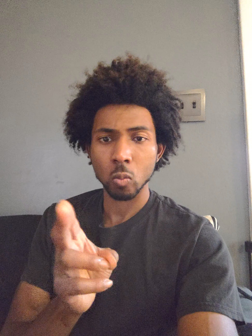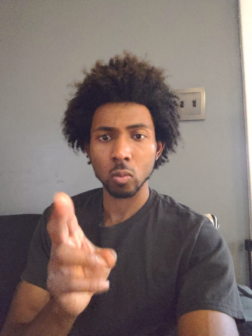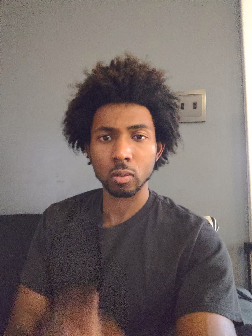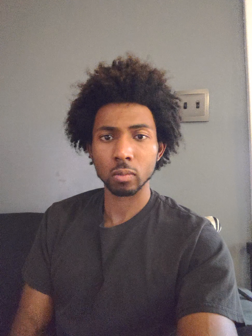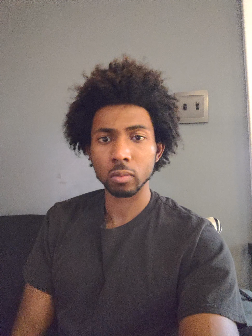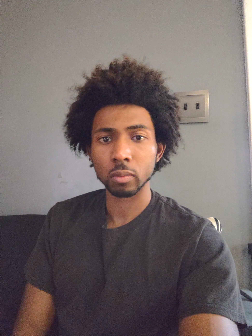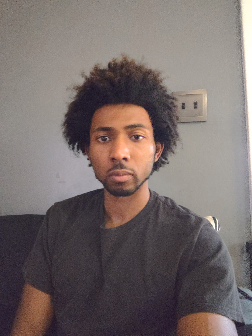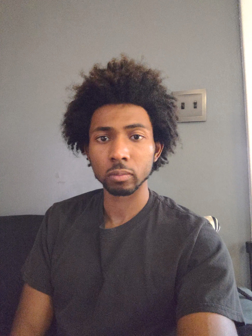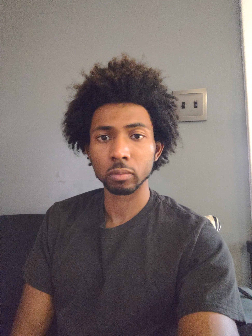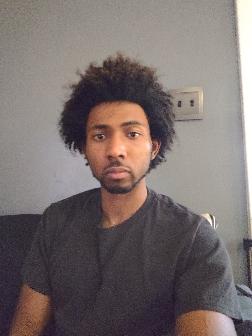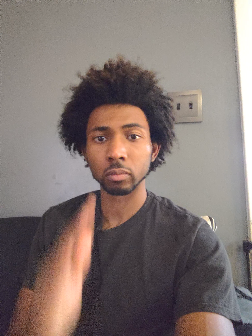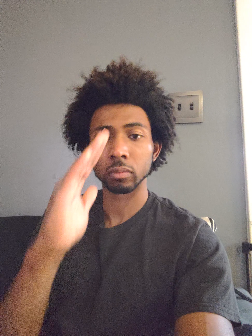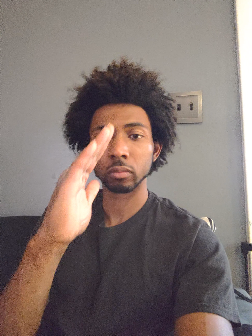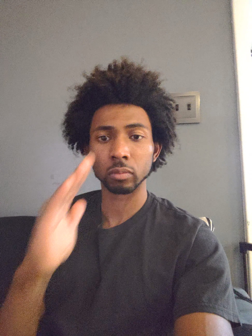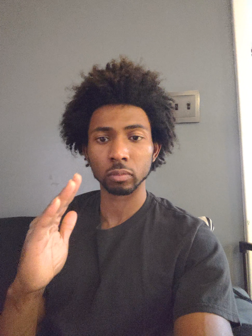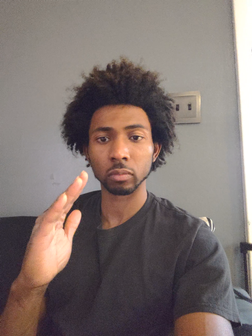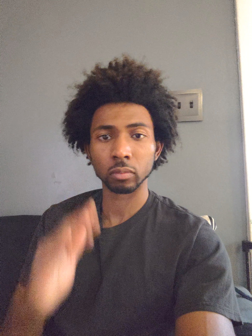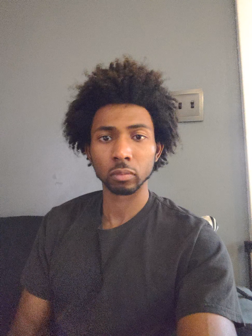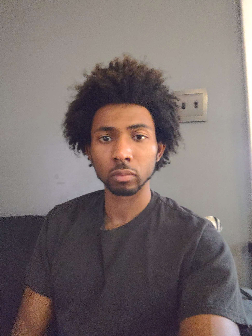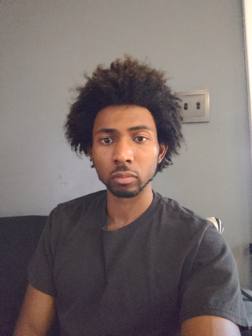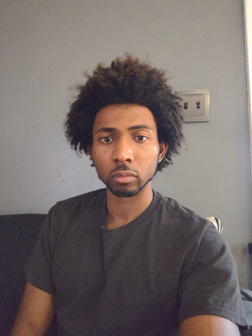roof